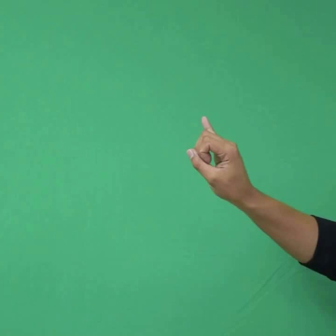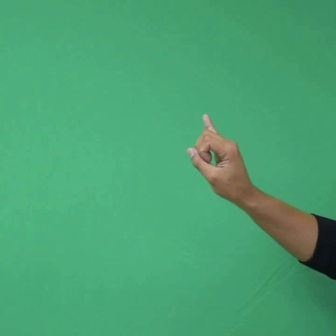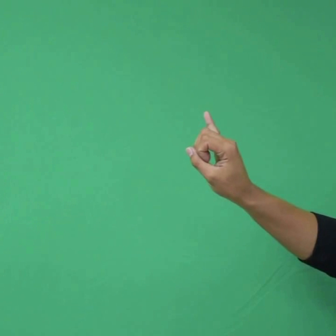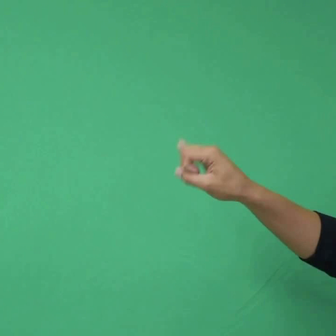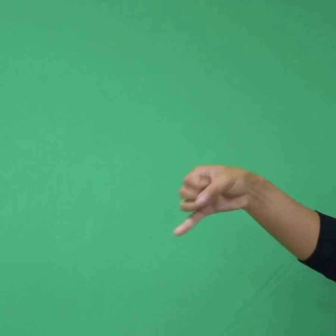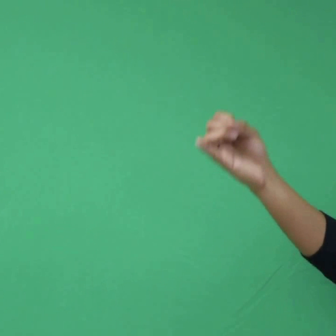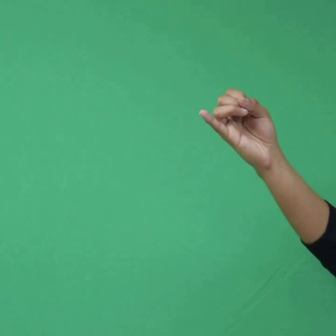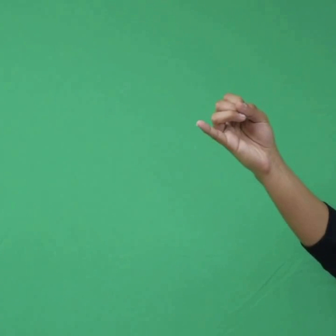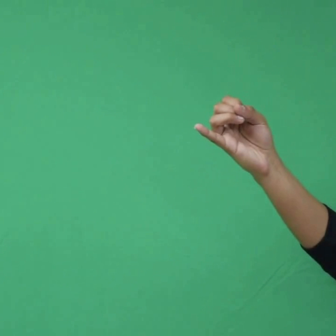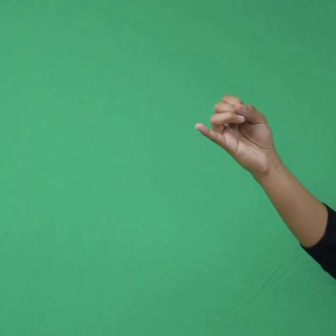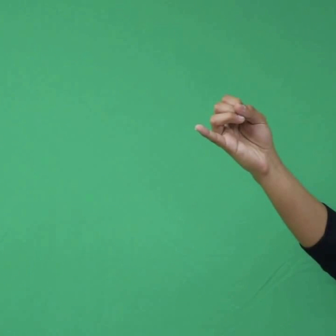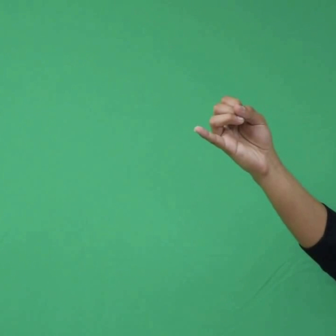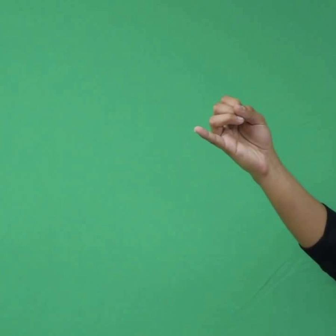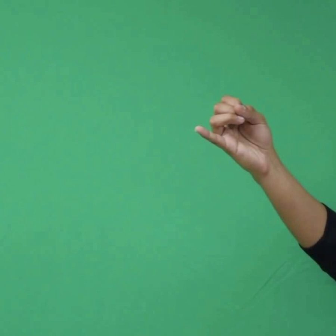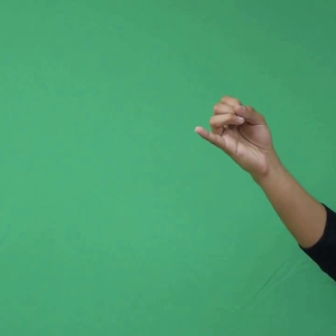J